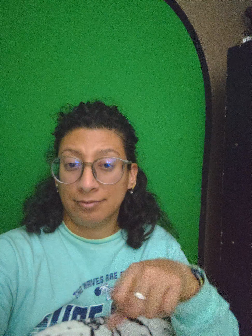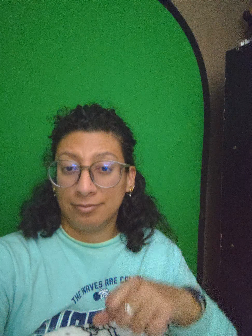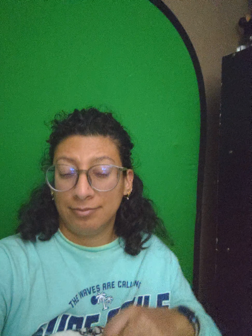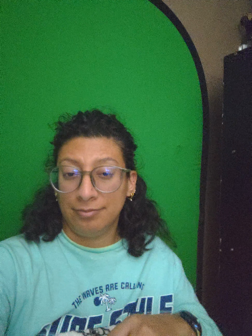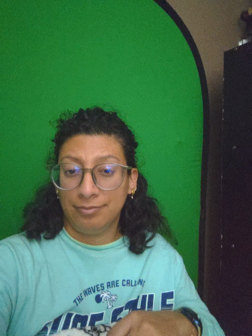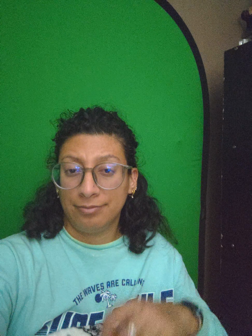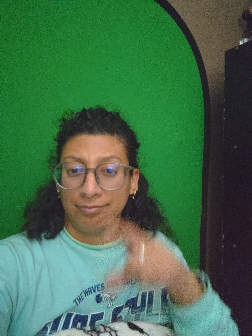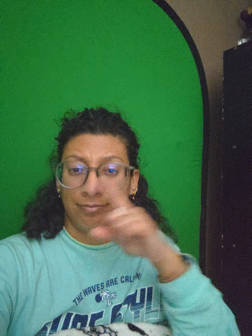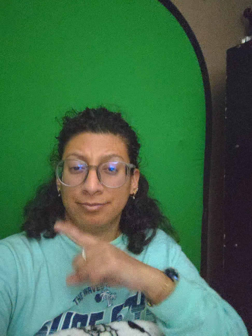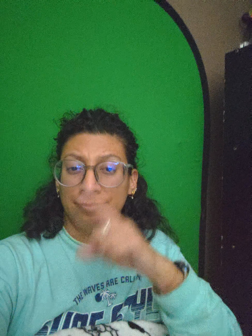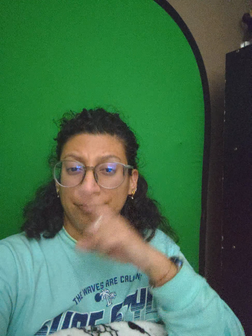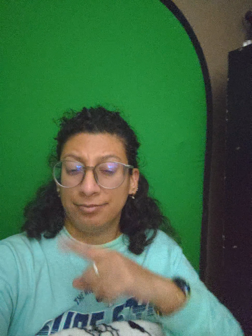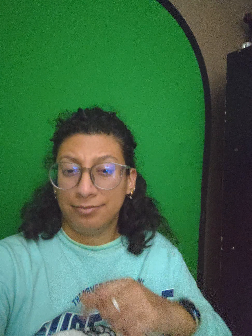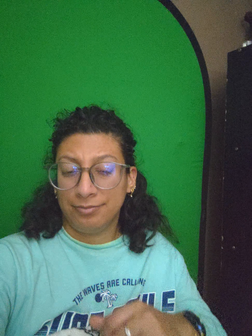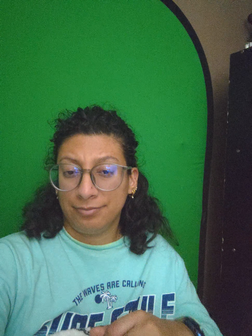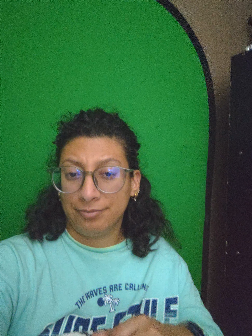mouse